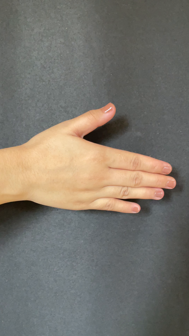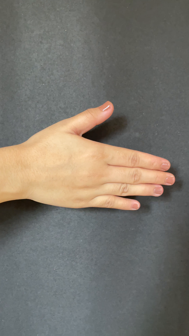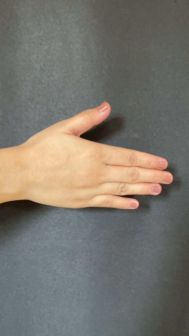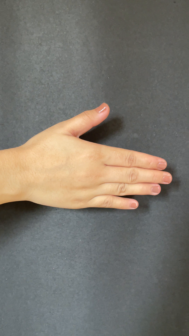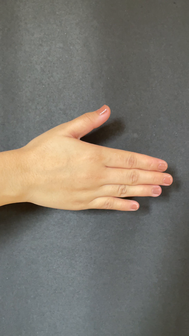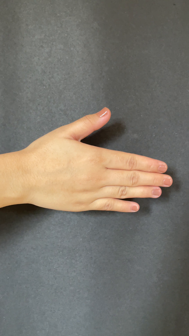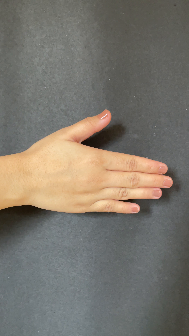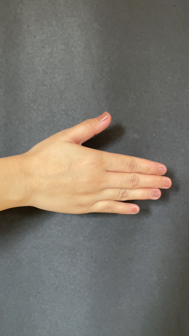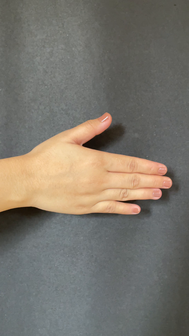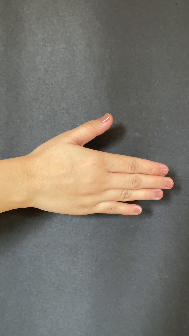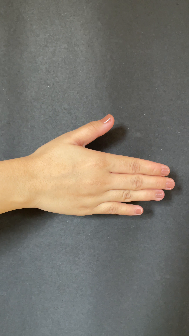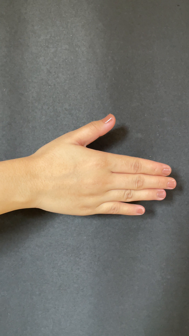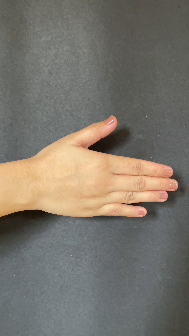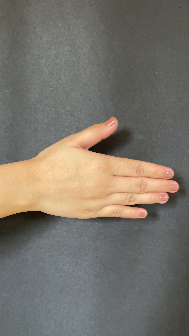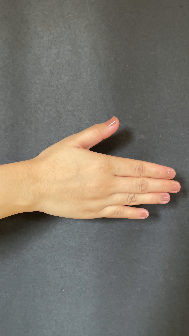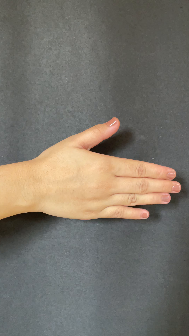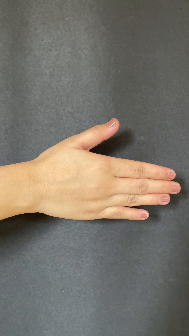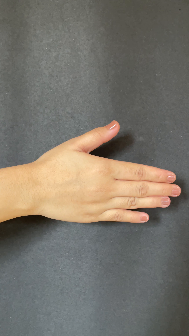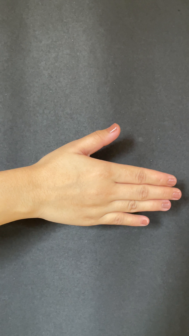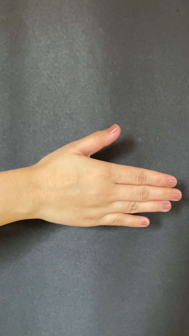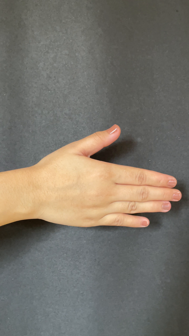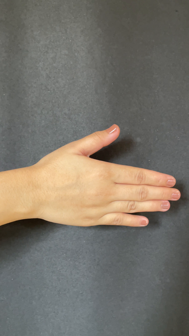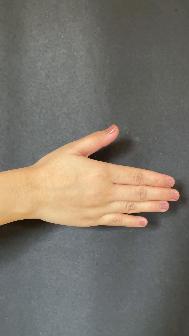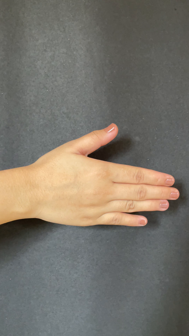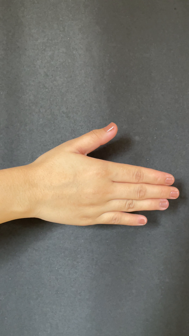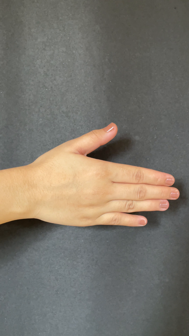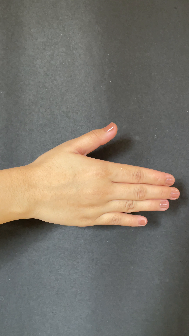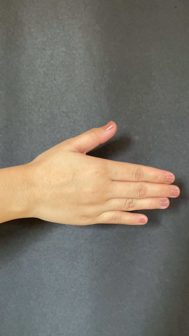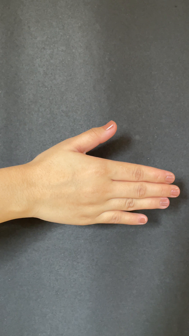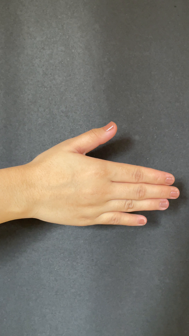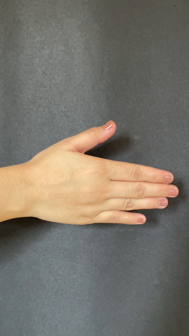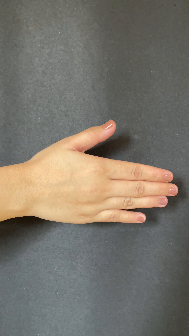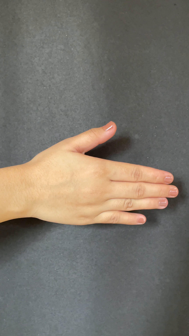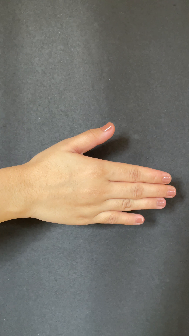ल